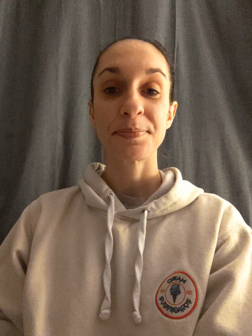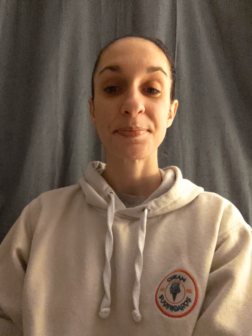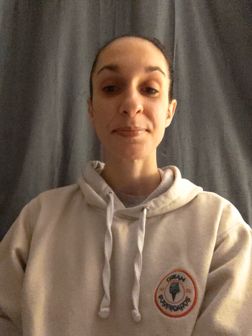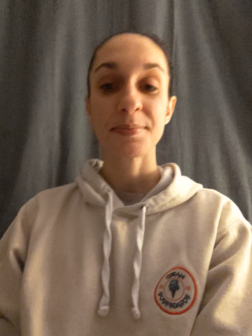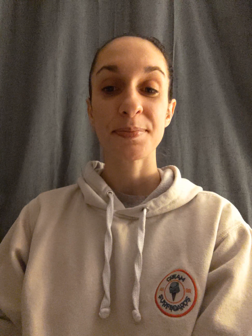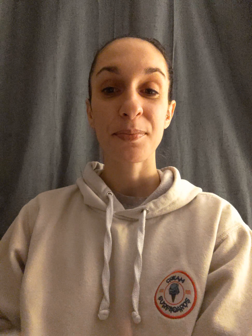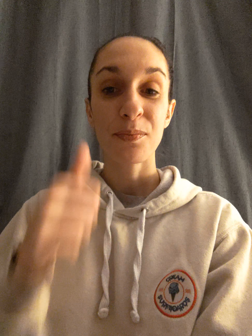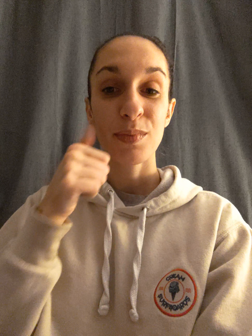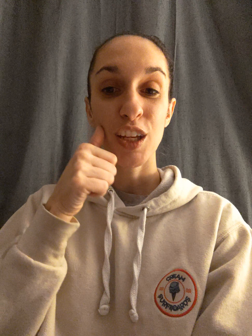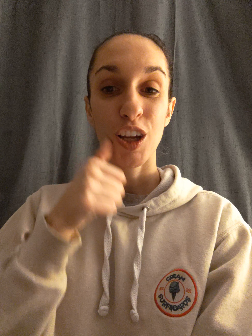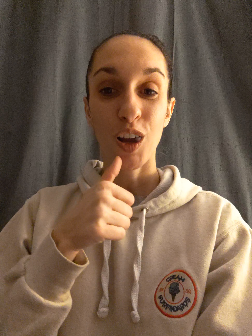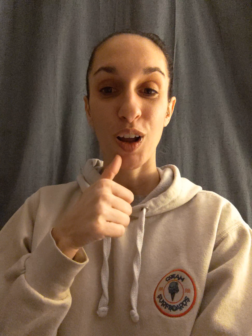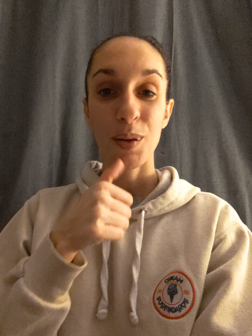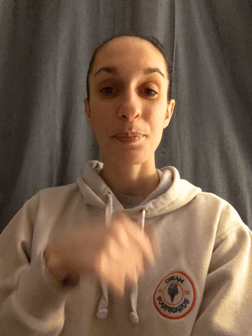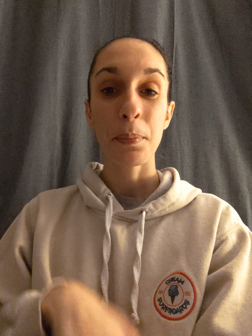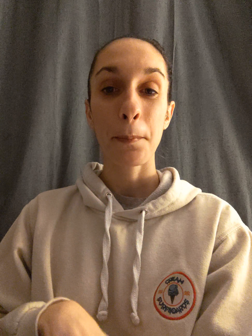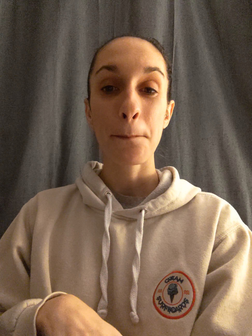girl